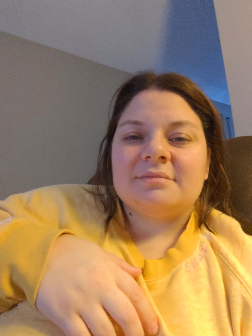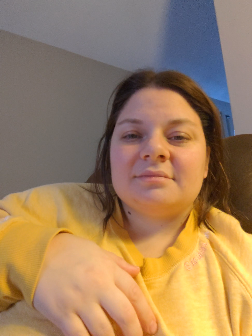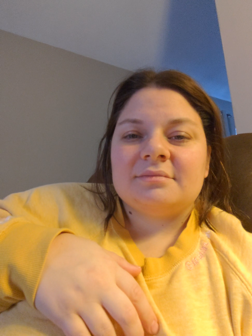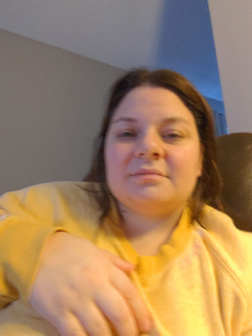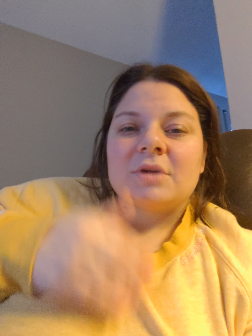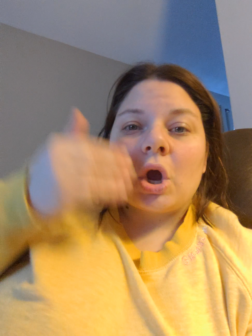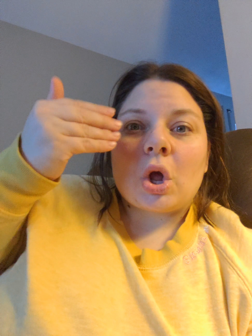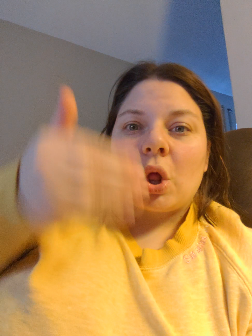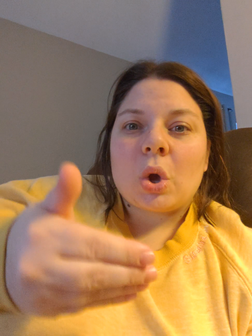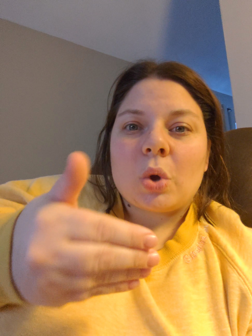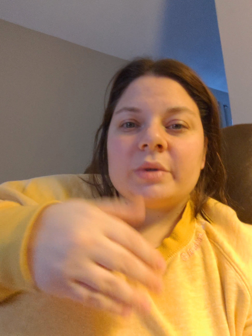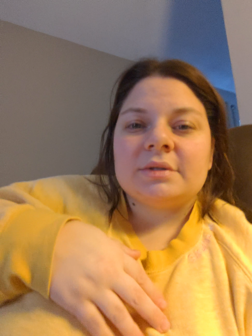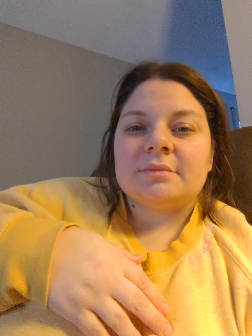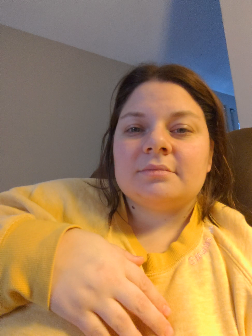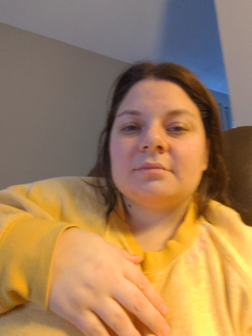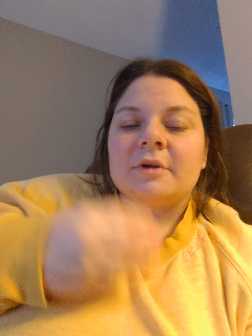close